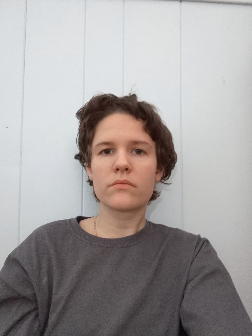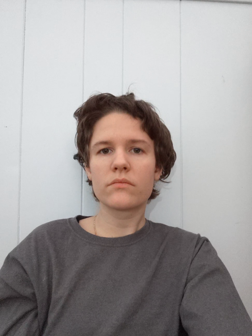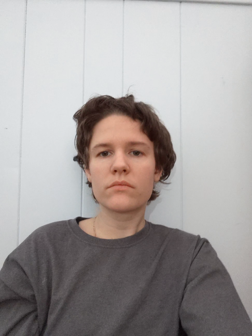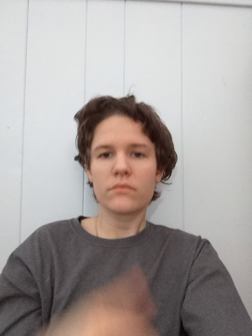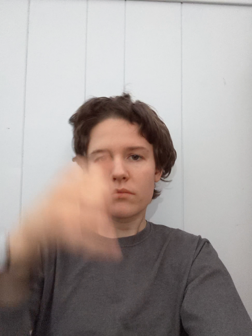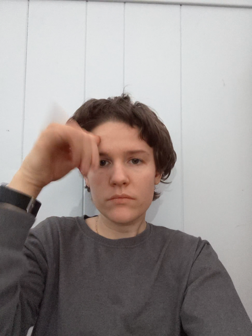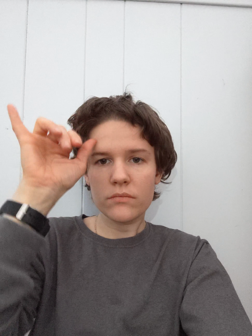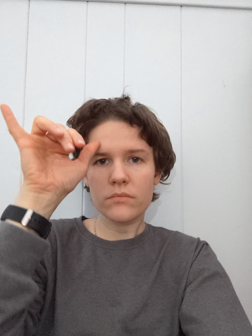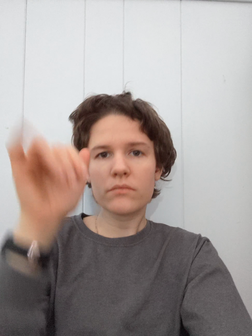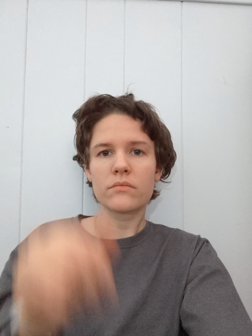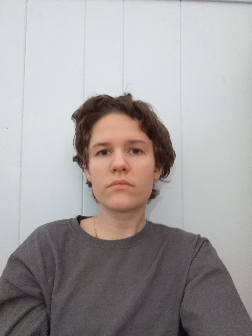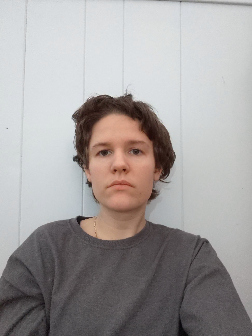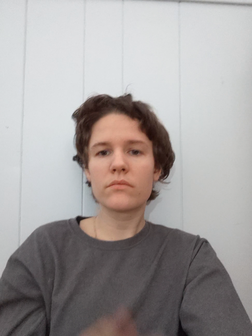cow